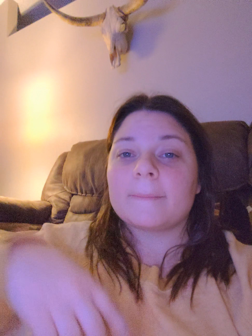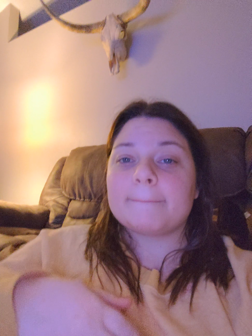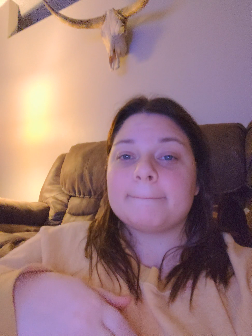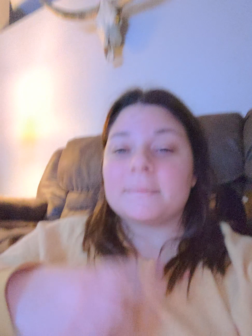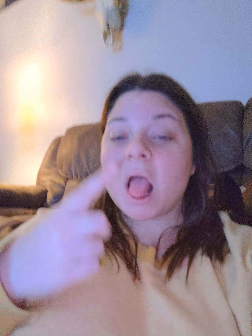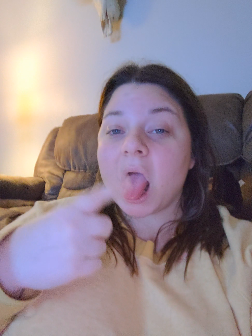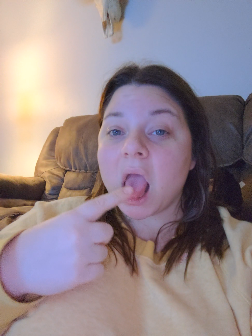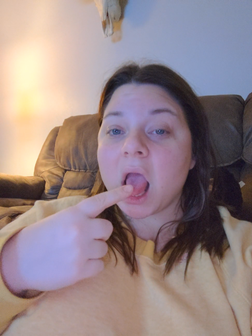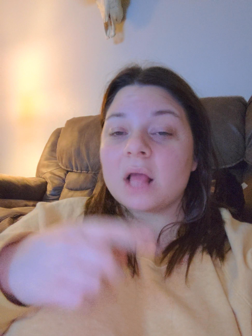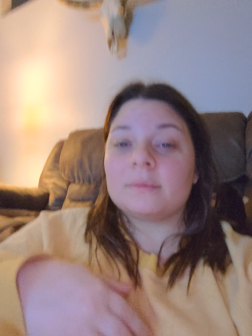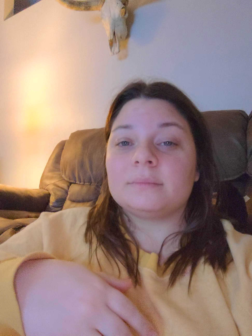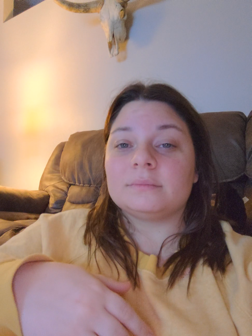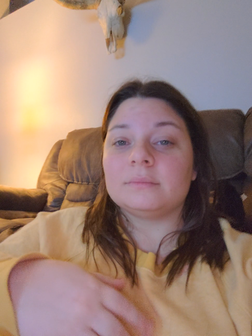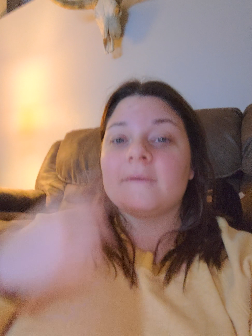tongue